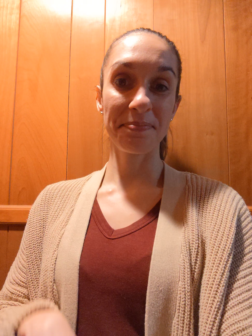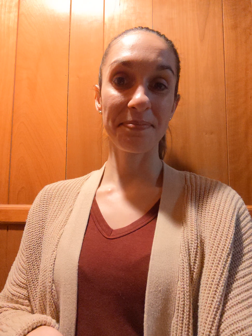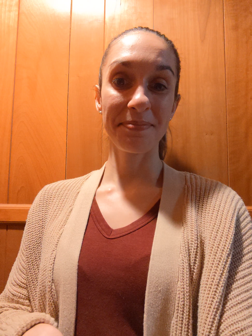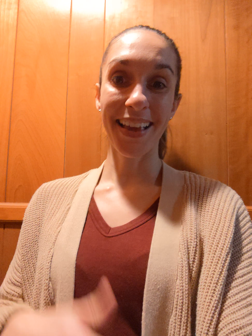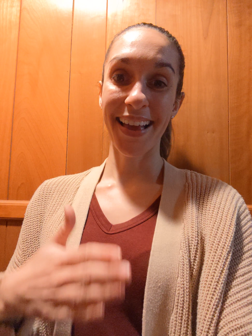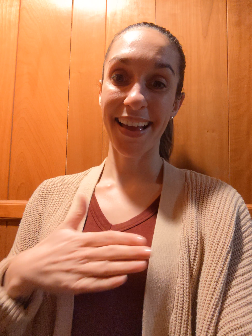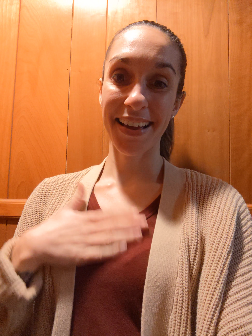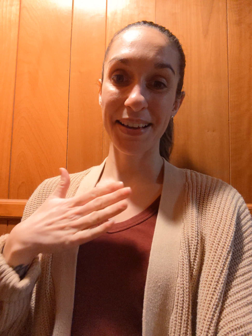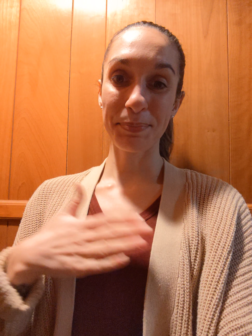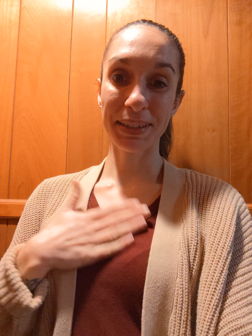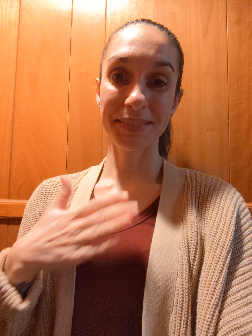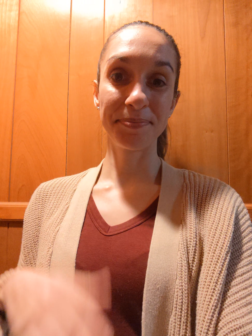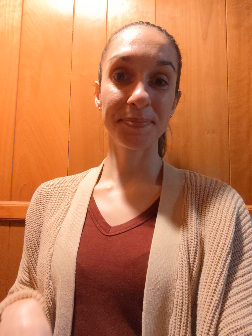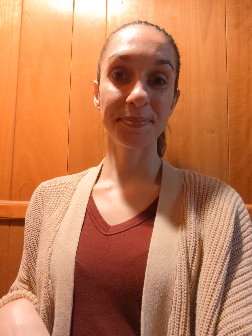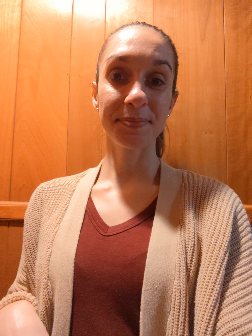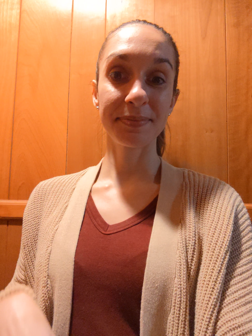happy